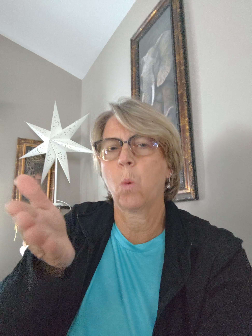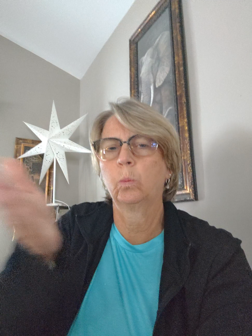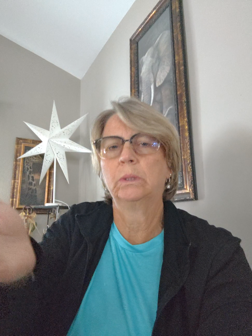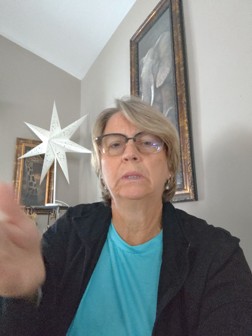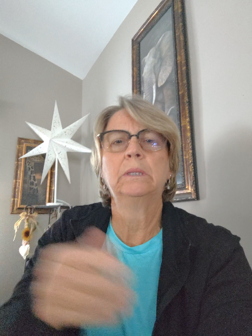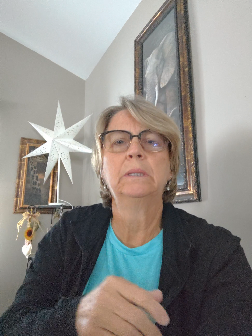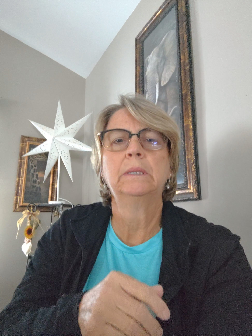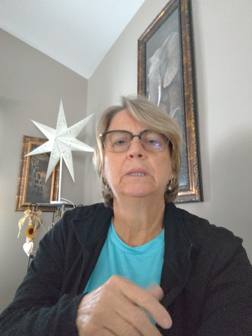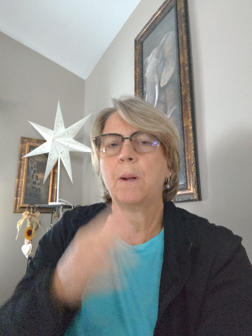boat